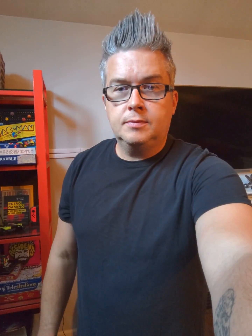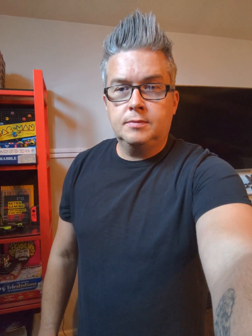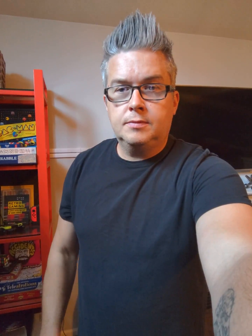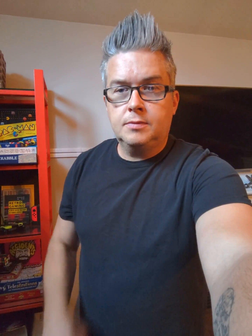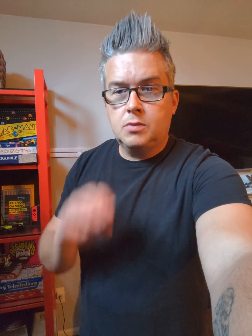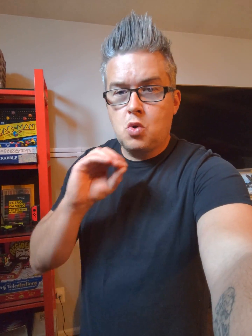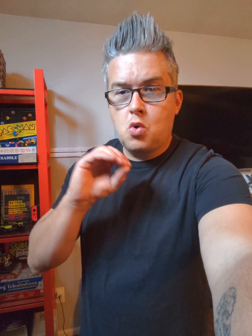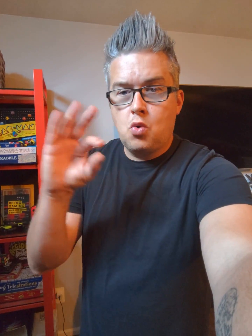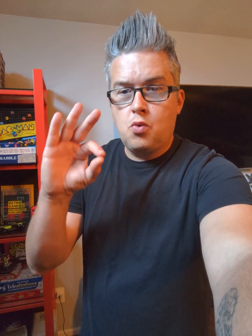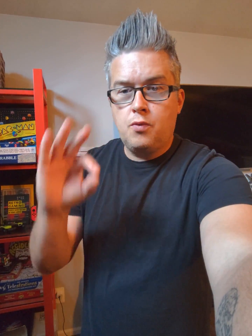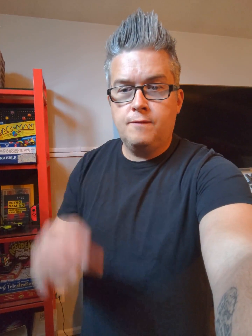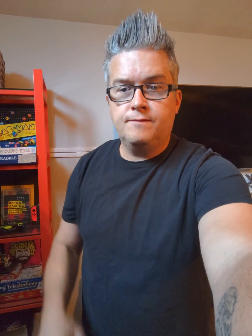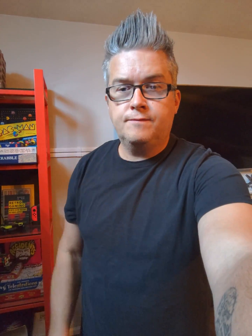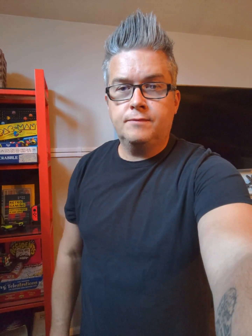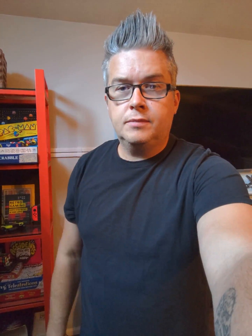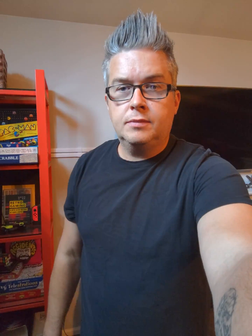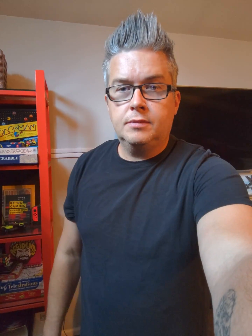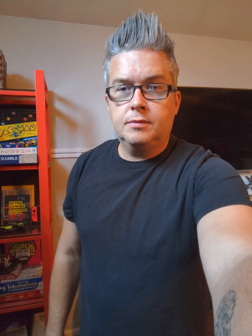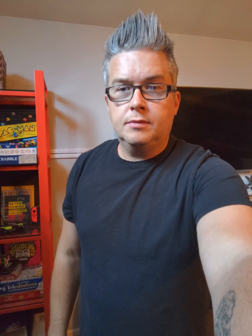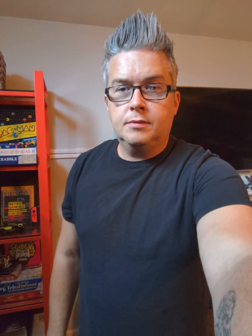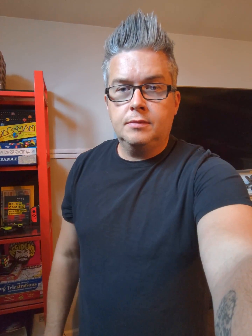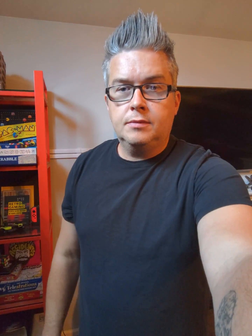off